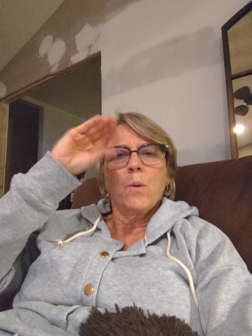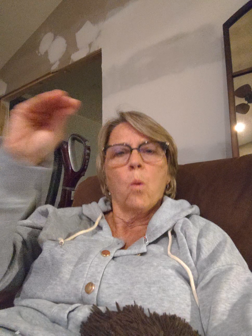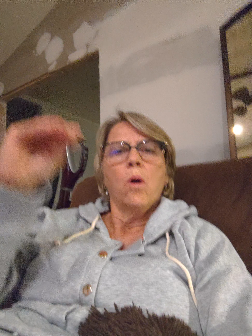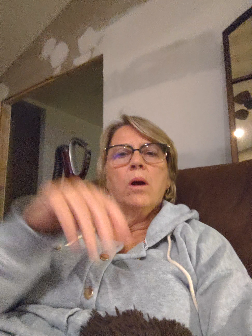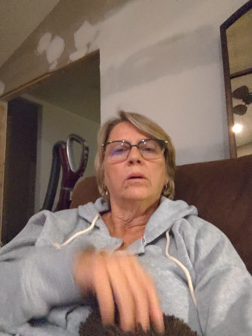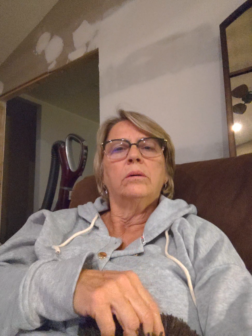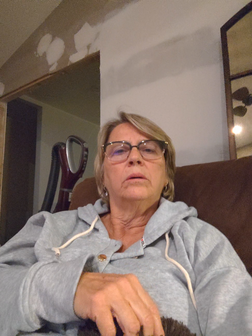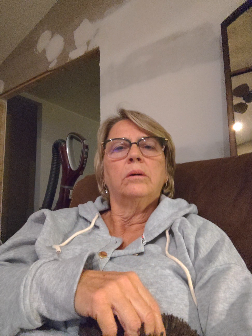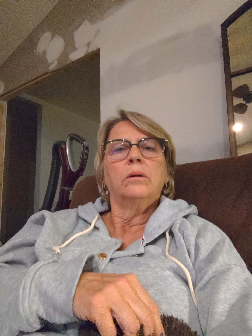cowboy